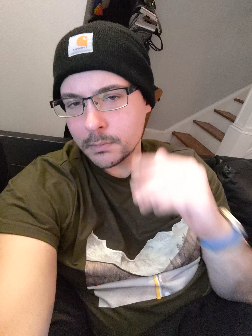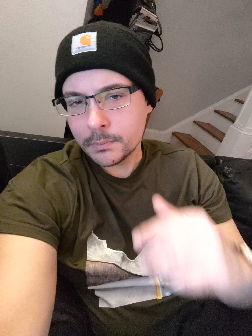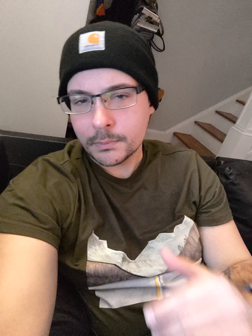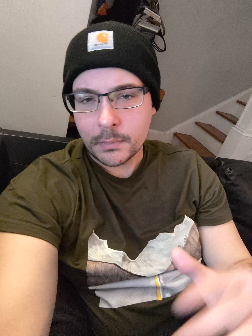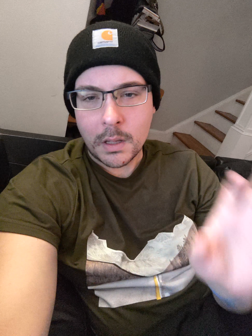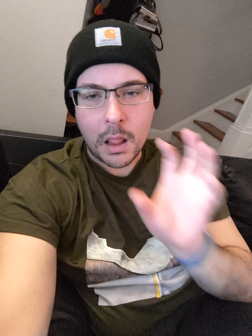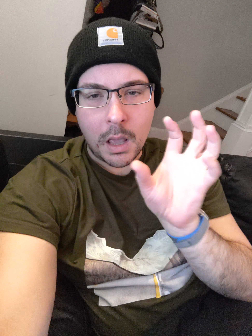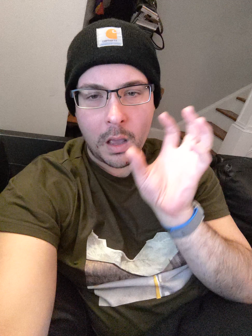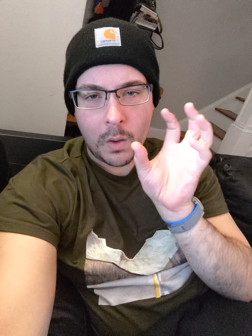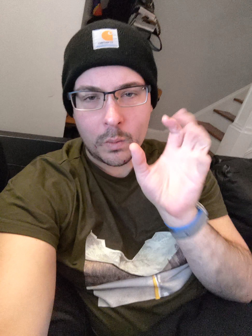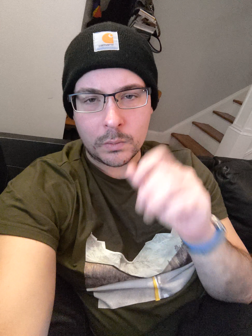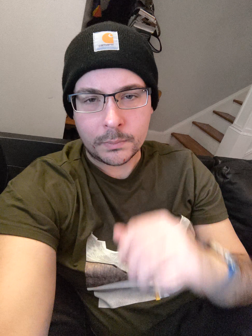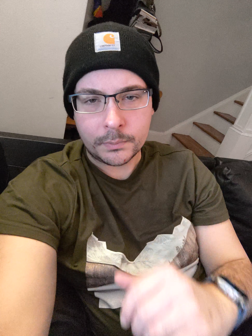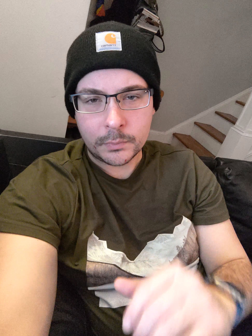cloud